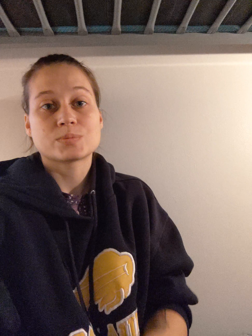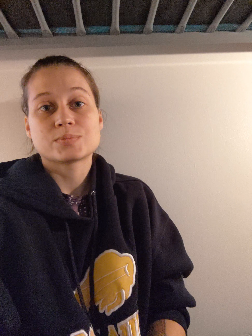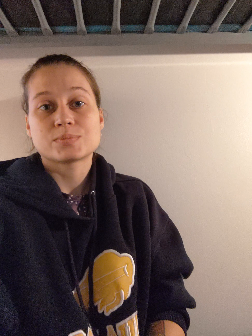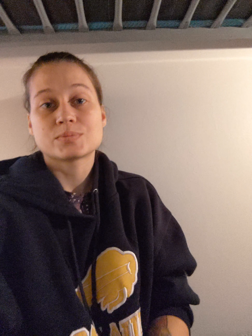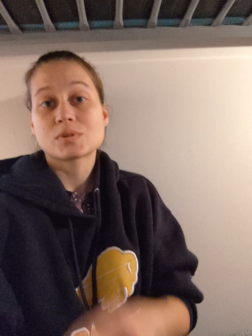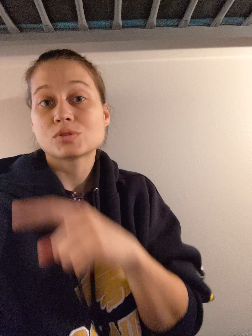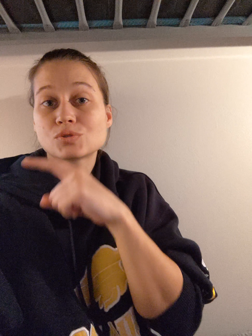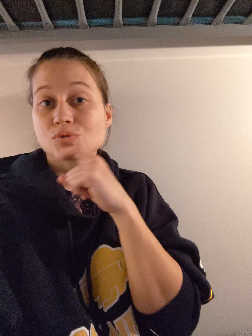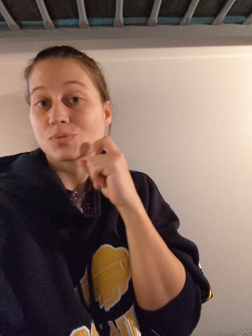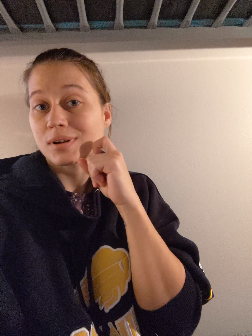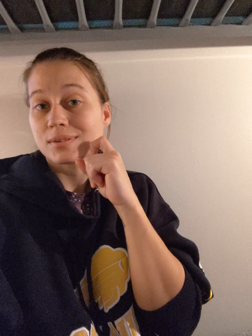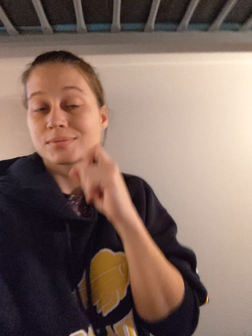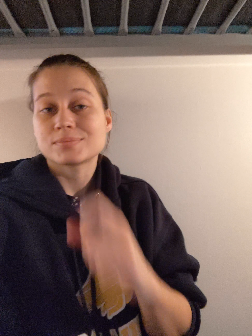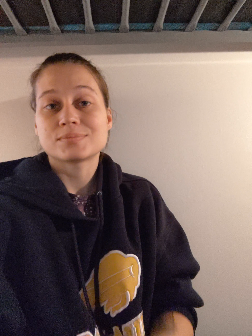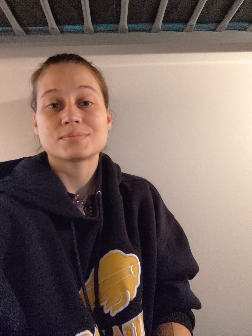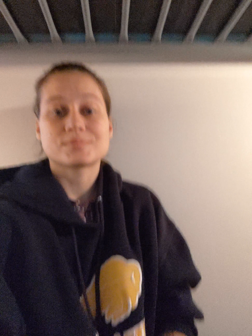dry